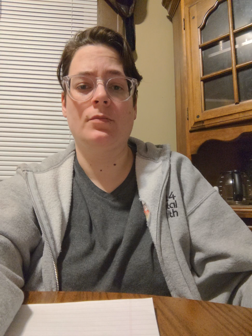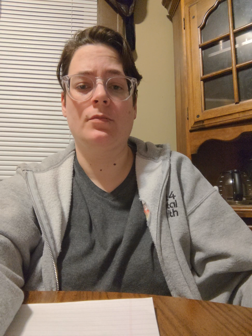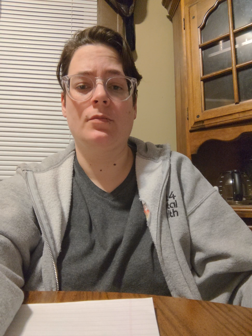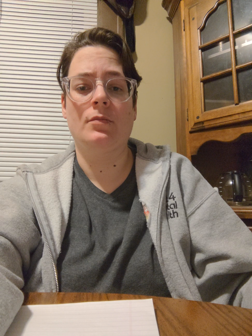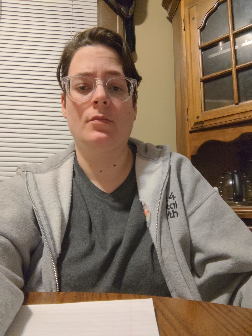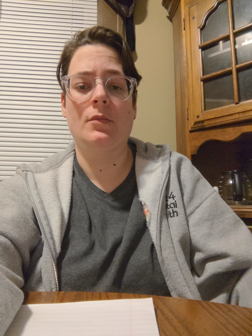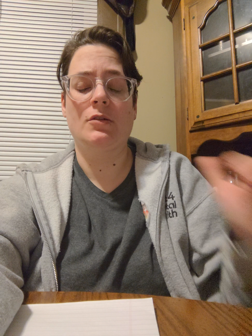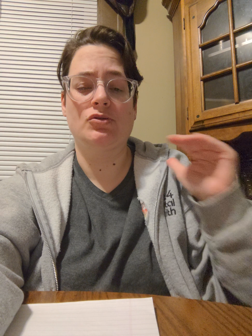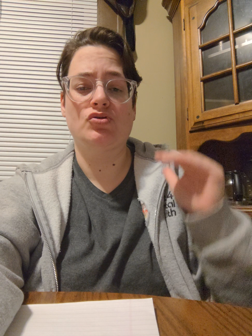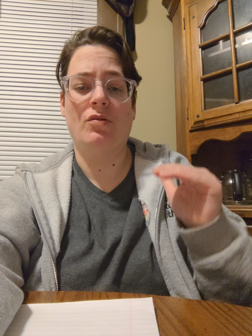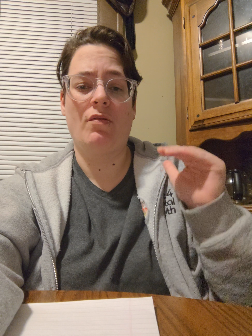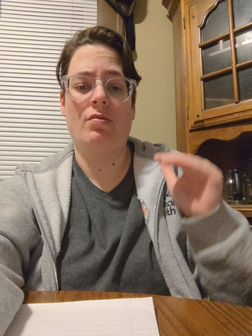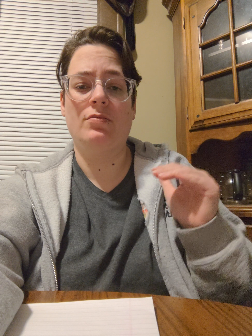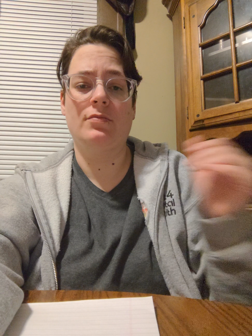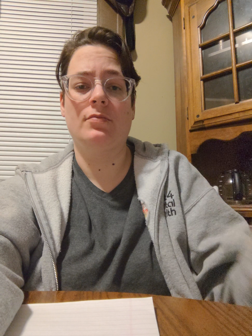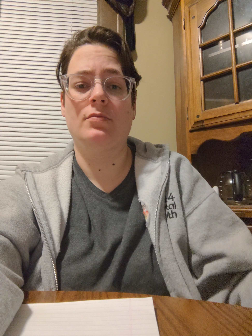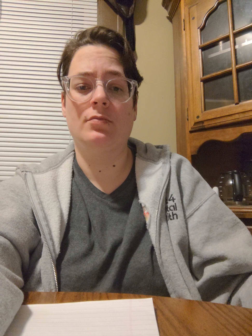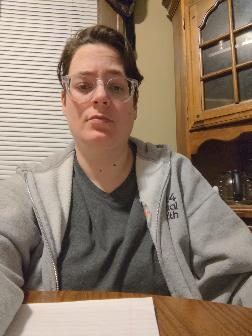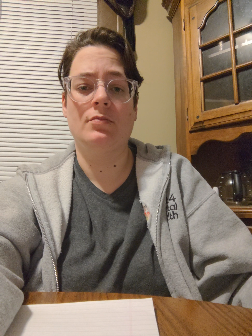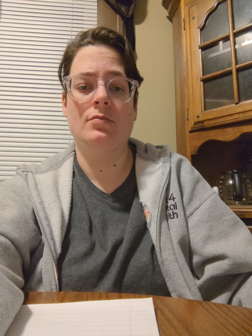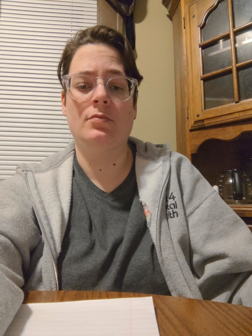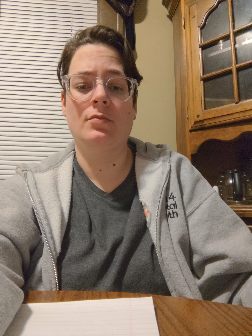child